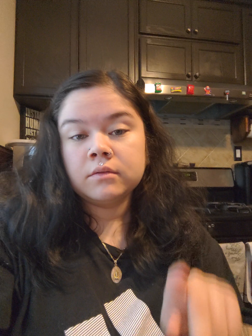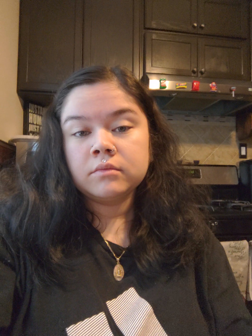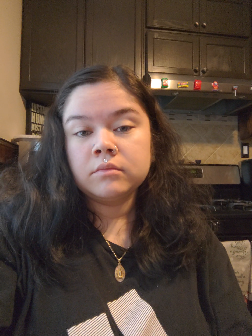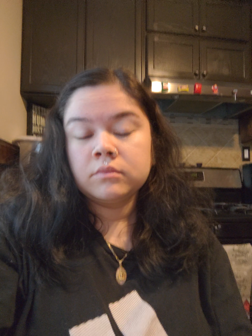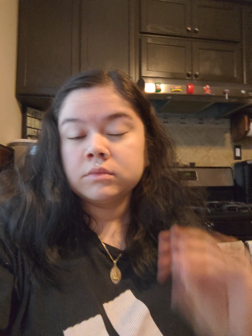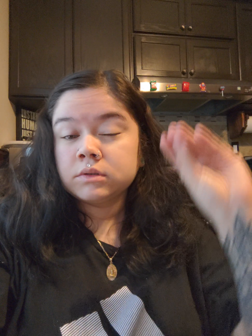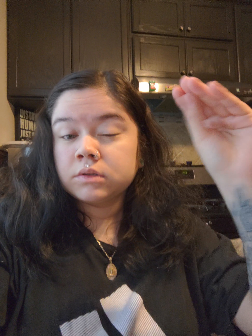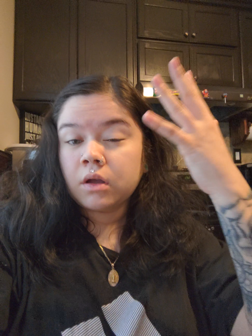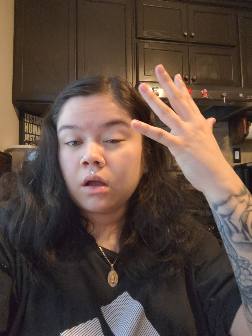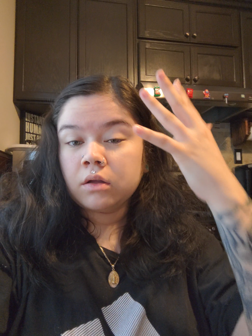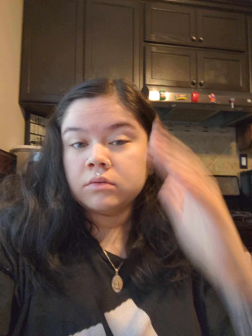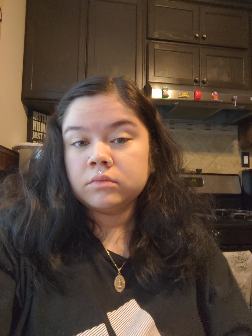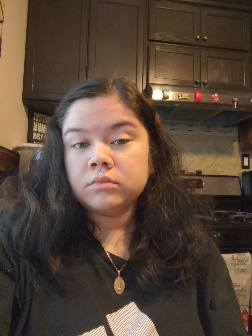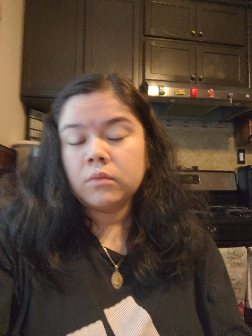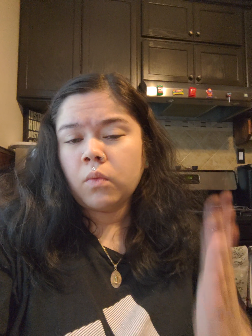sun